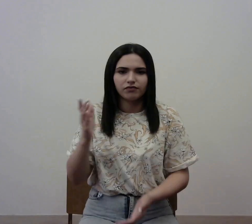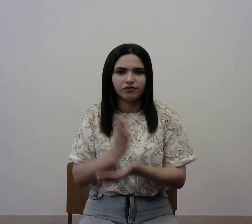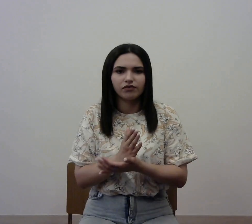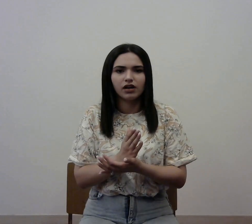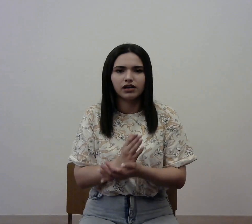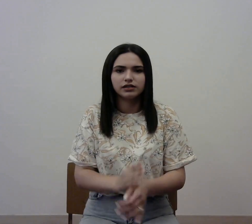var